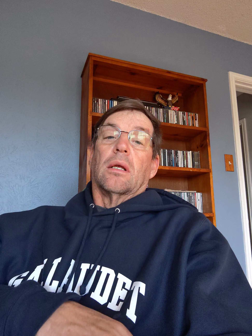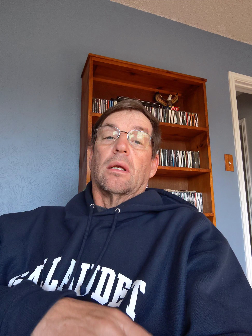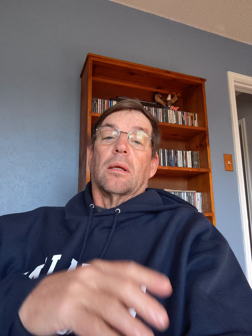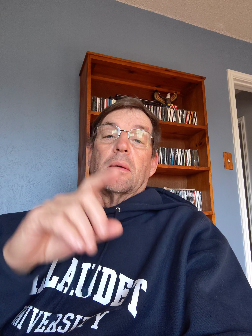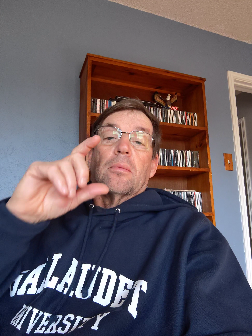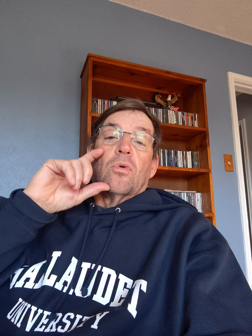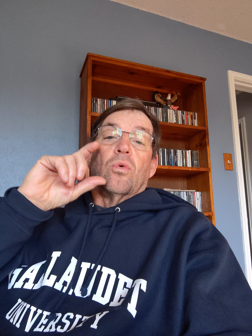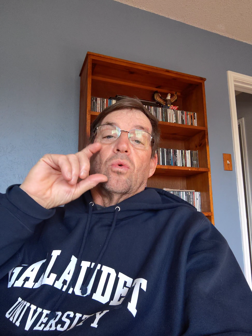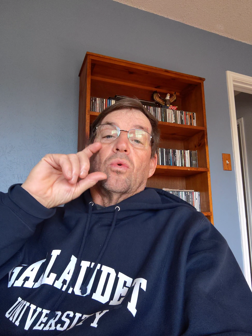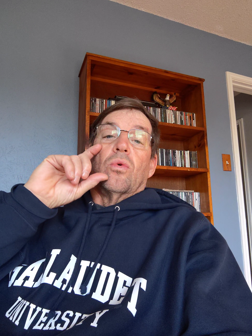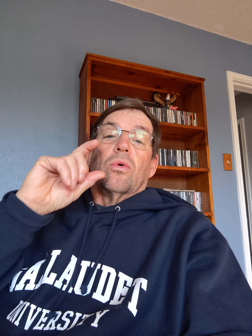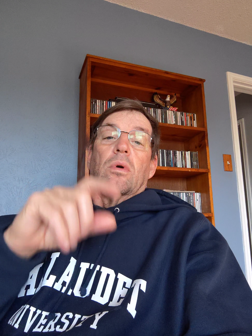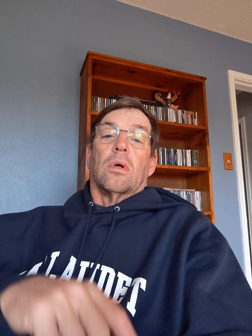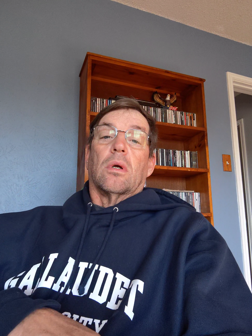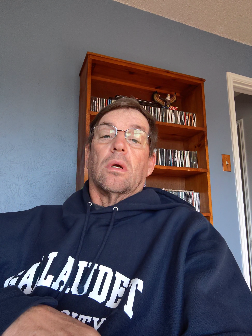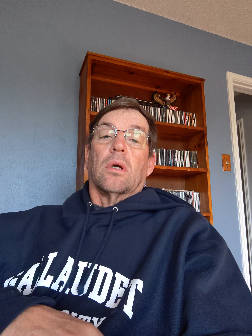moon